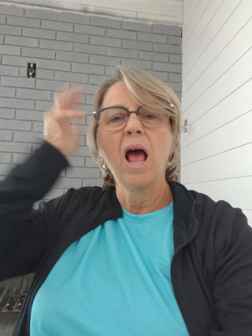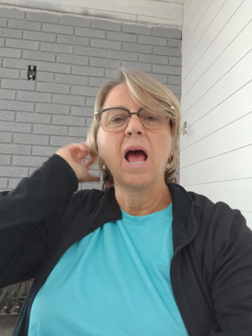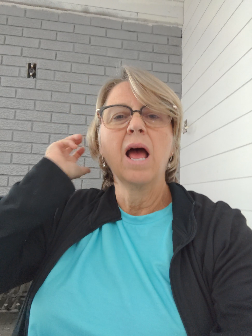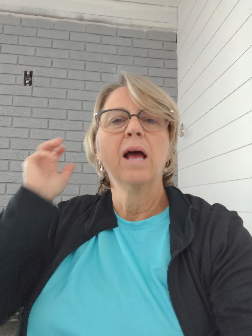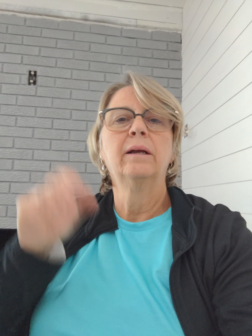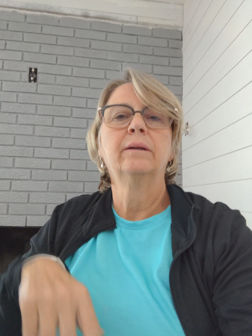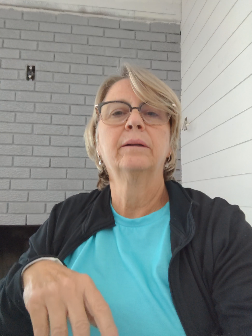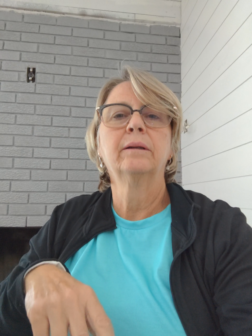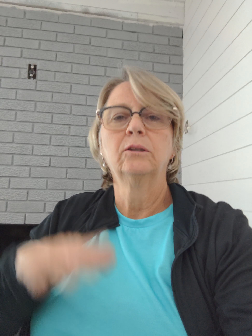lion